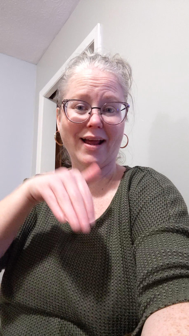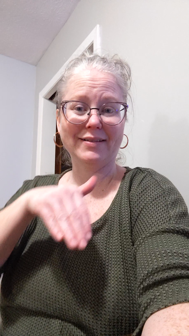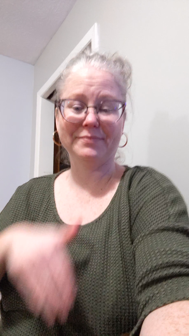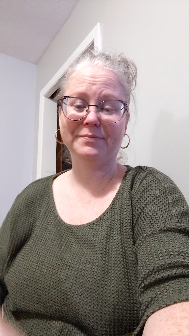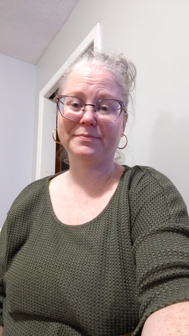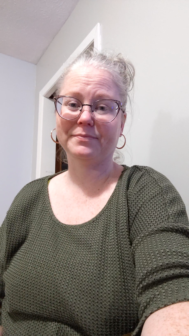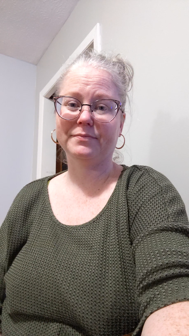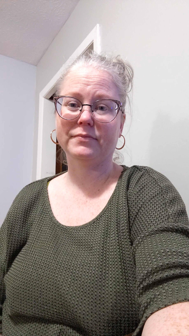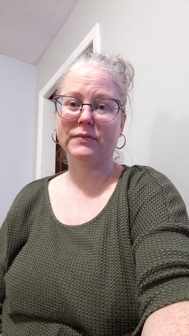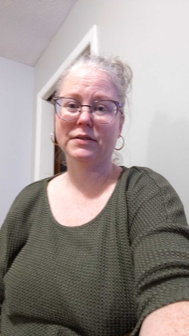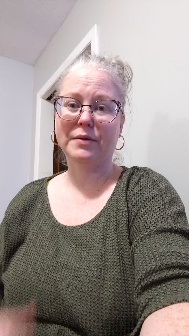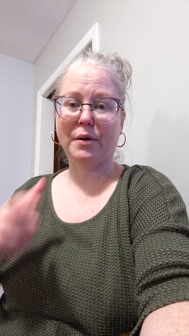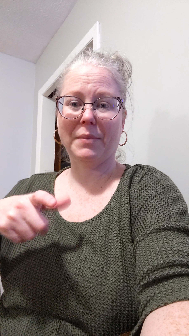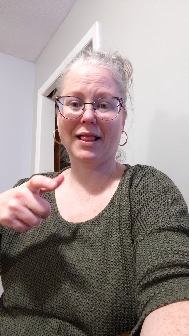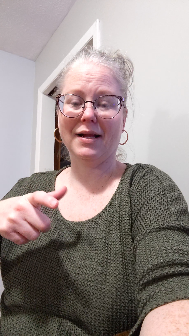plate